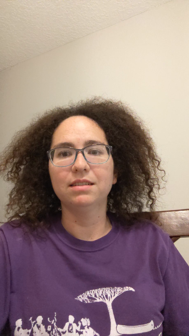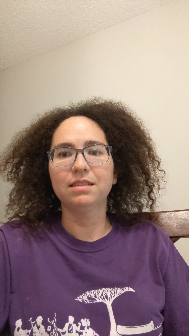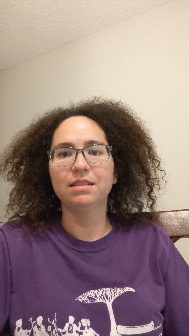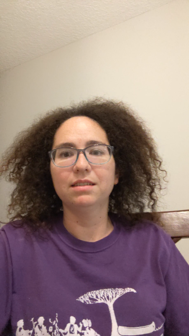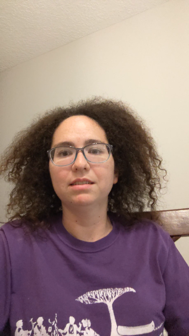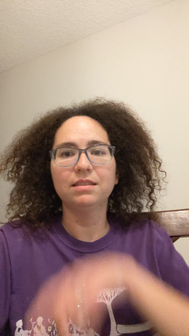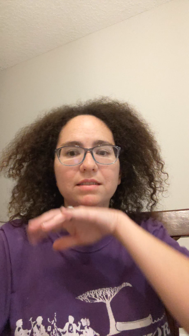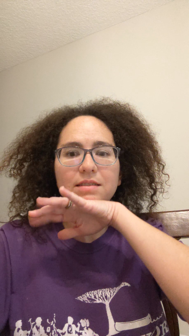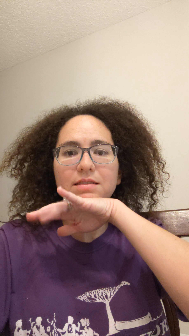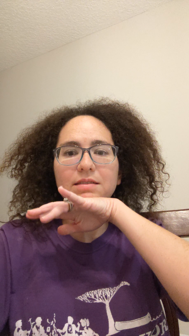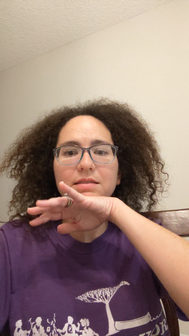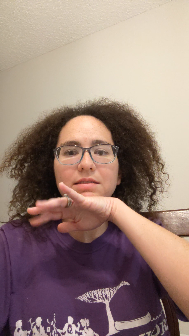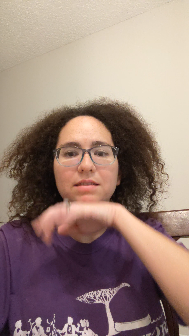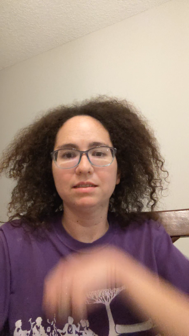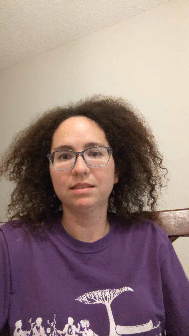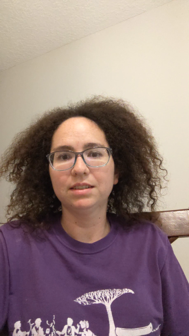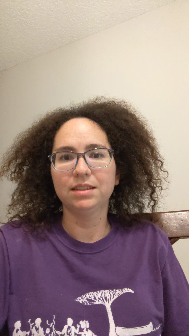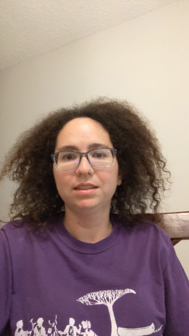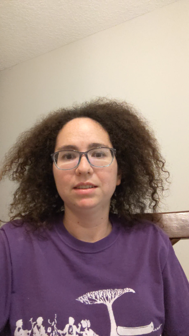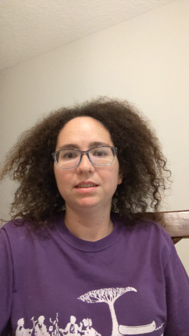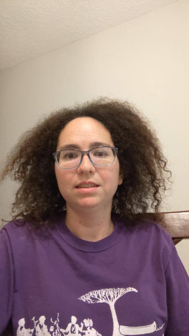naughty